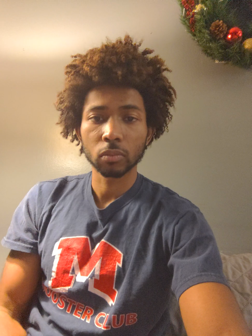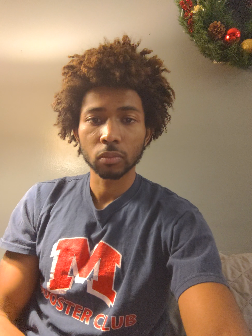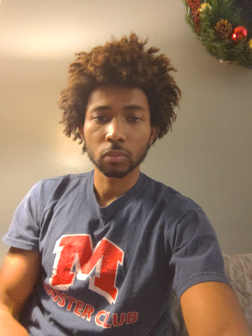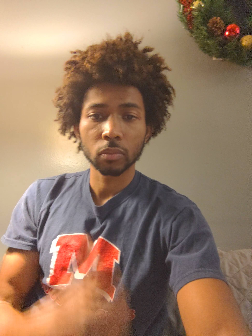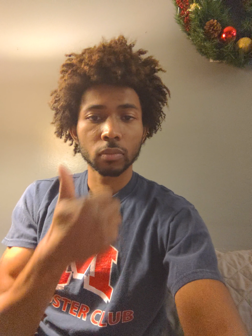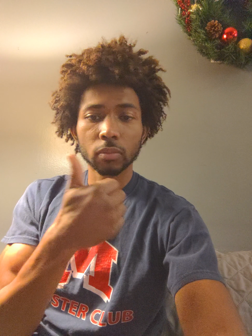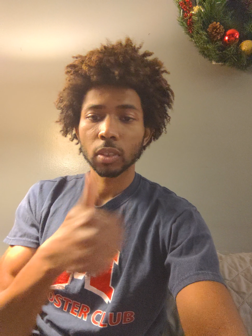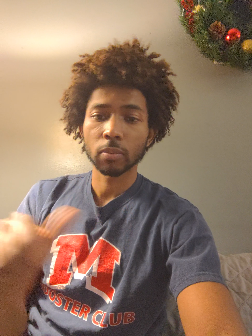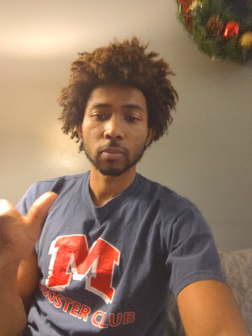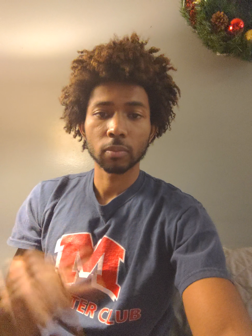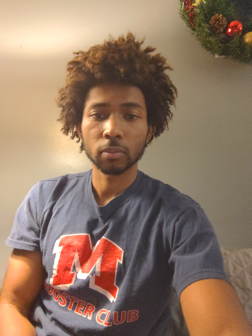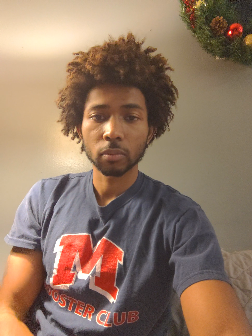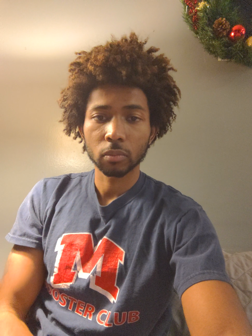any